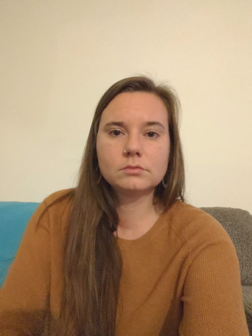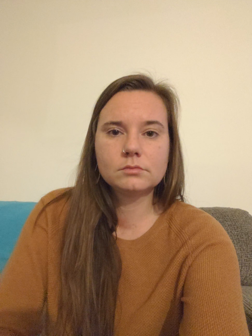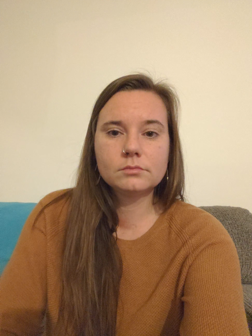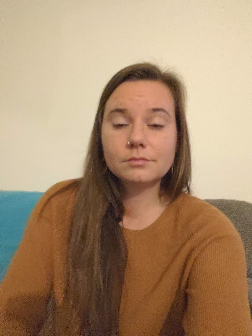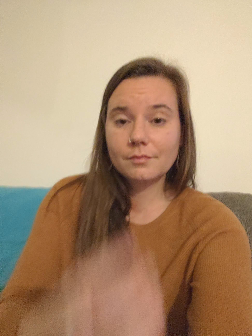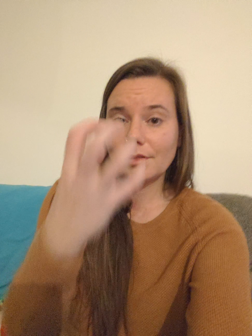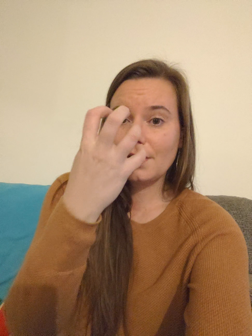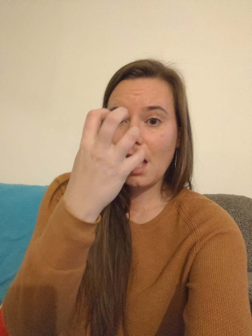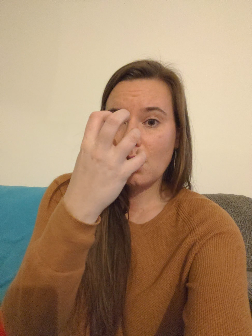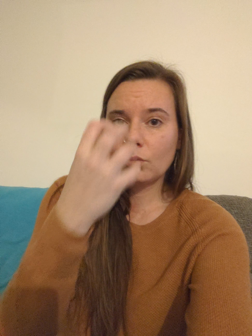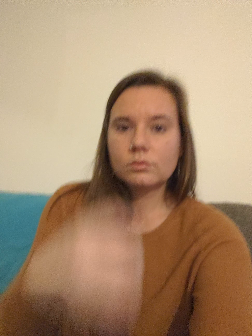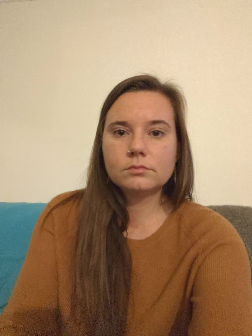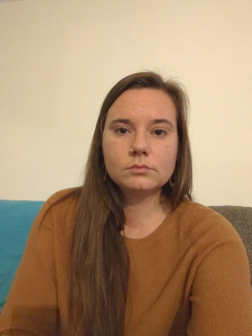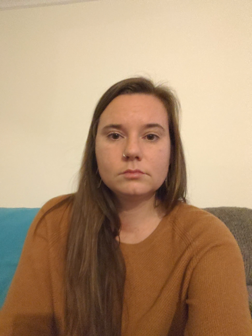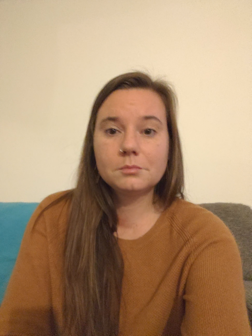clown